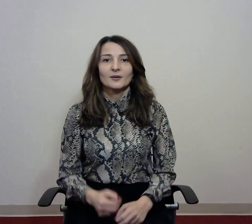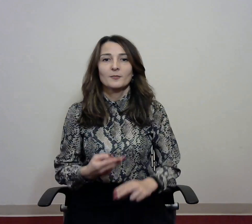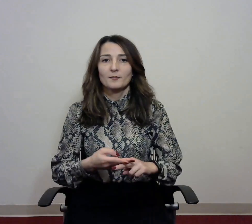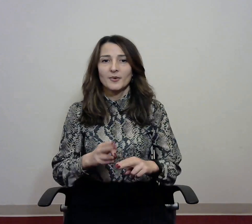bu